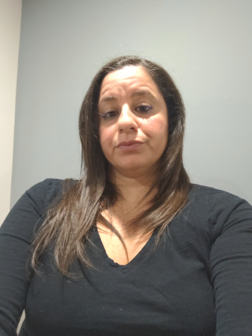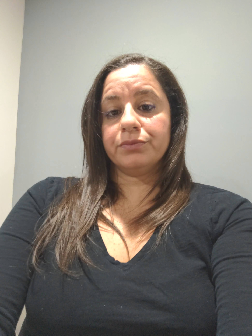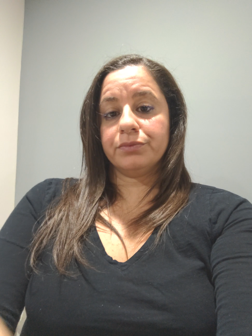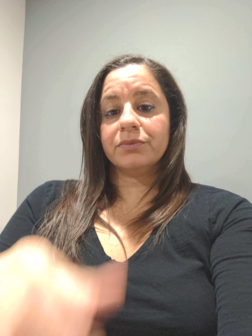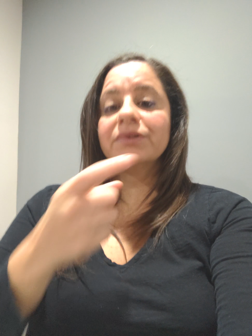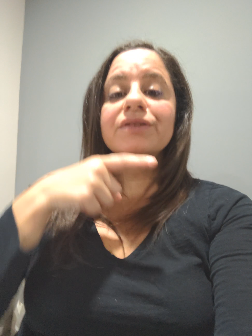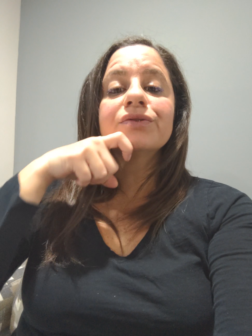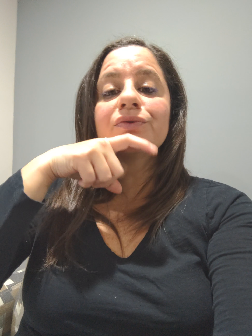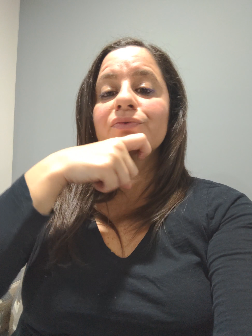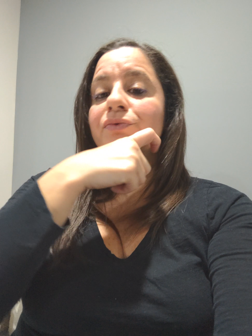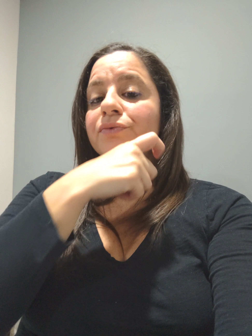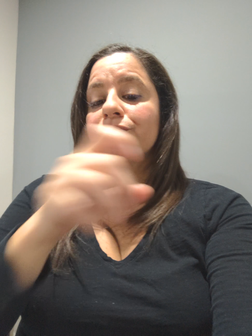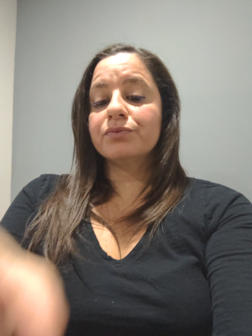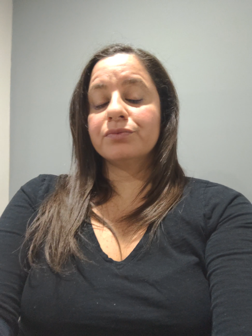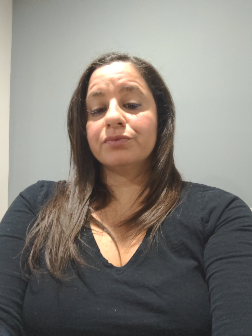cereal